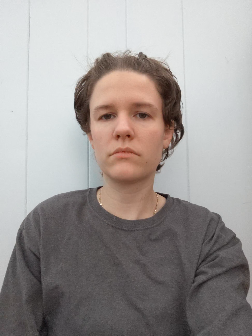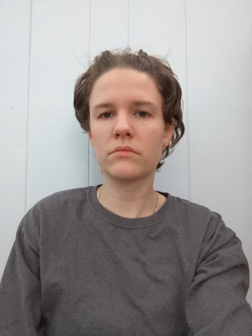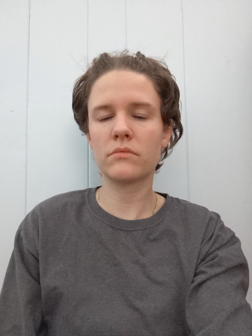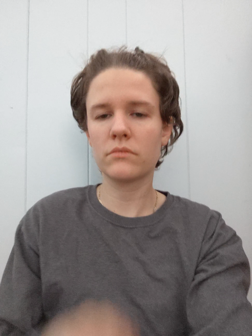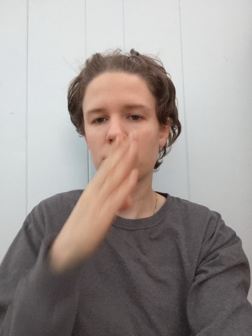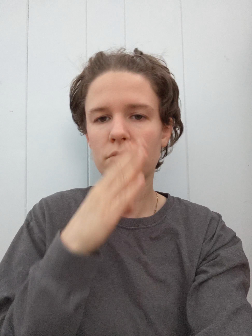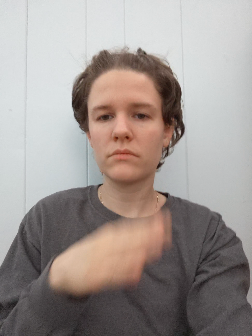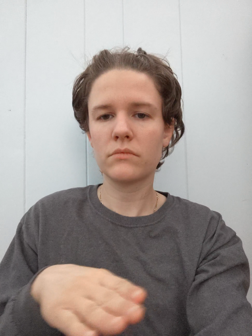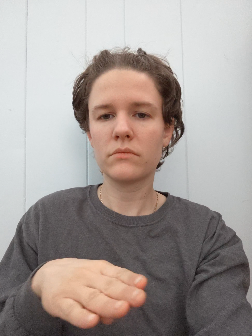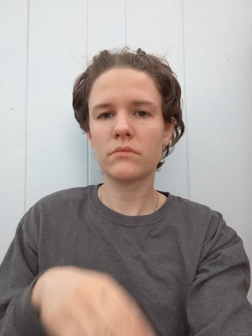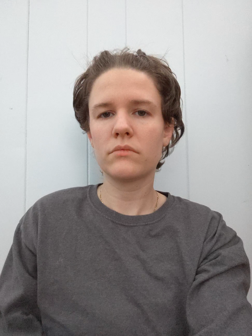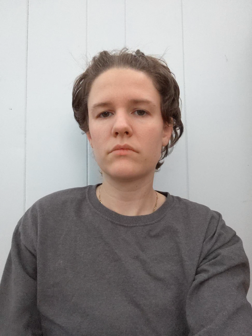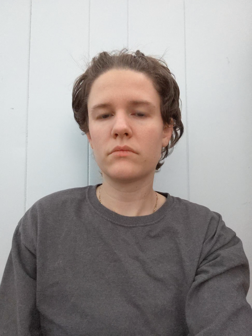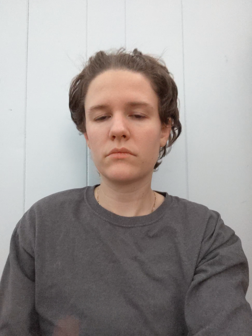quiet